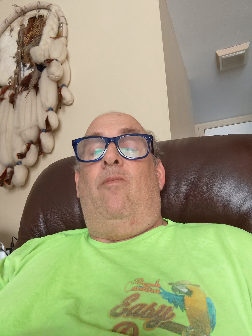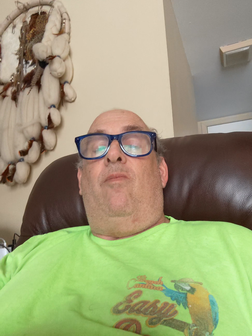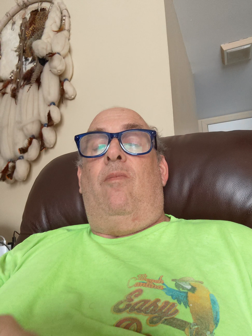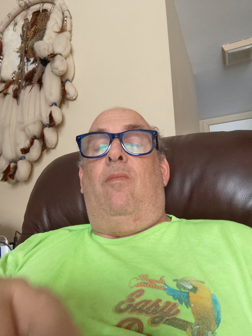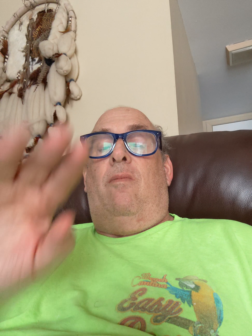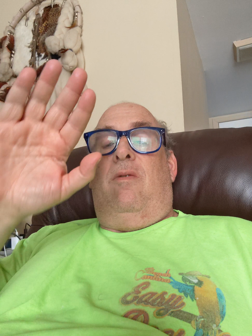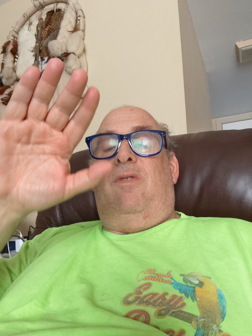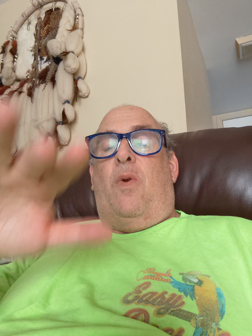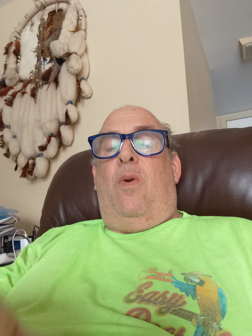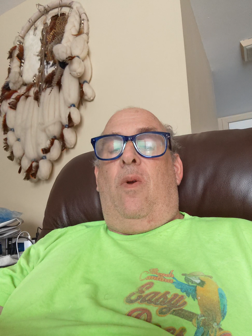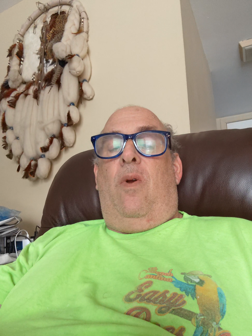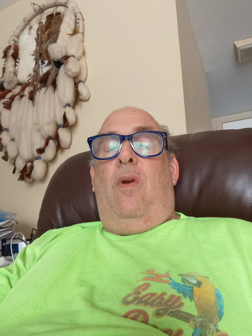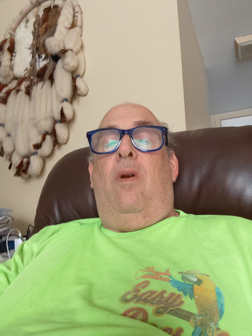snow